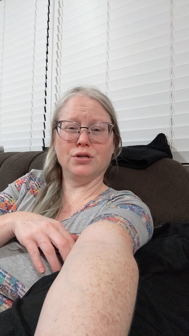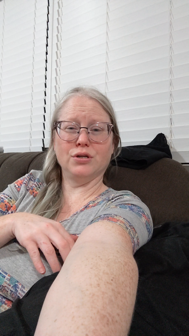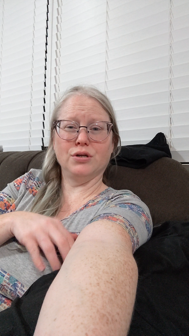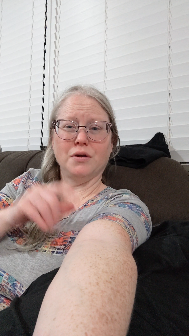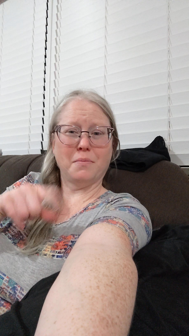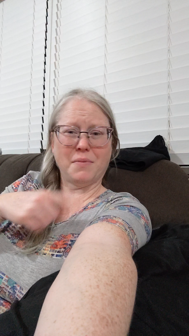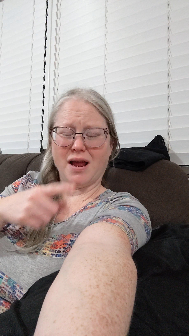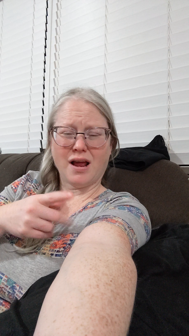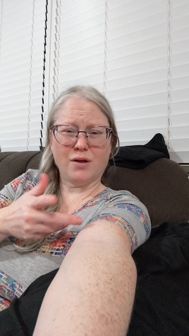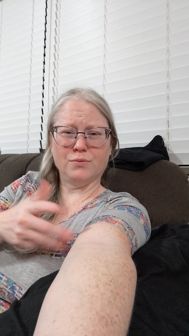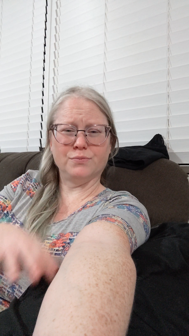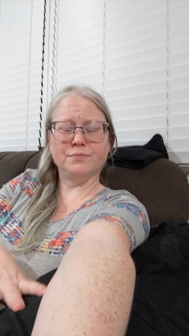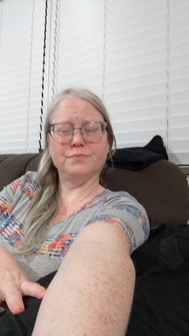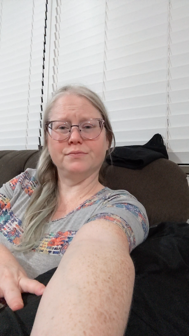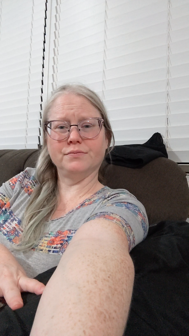about